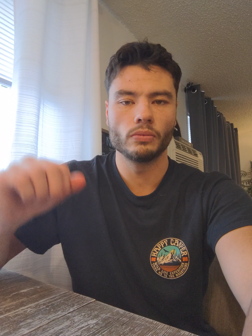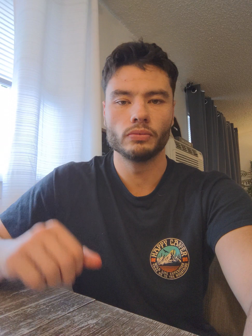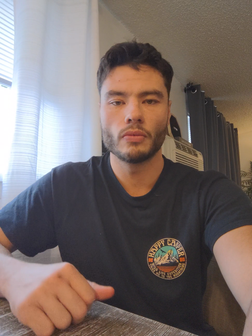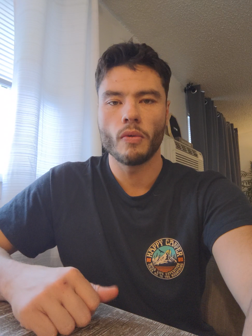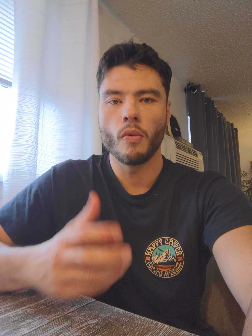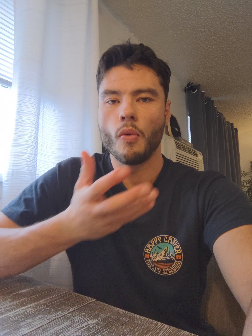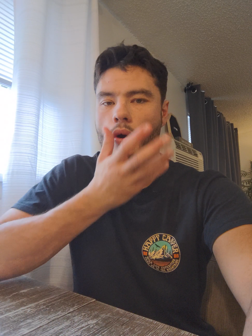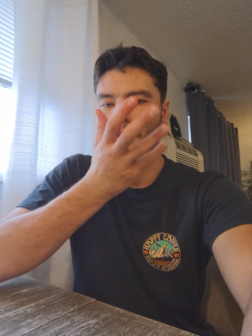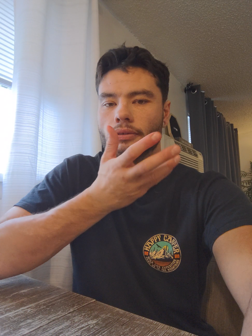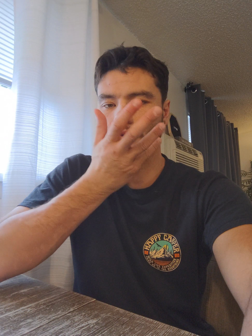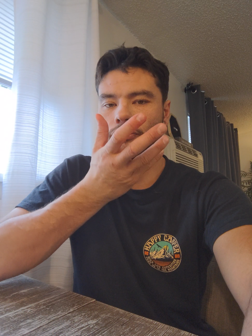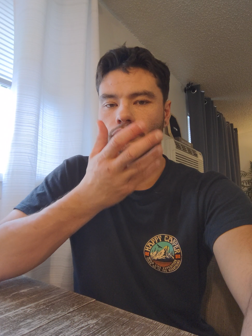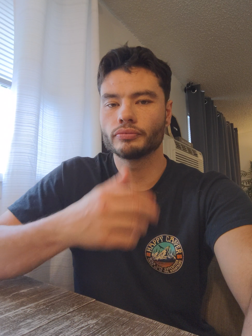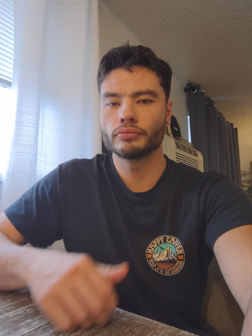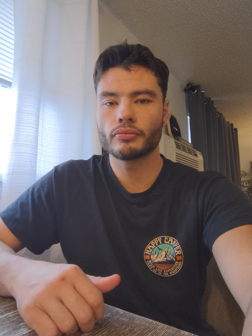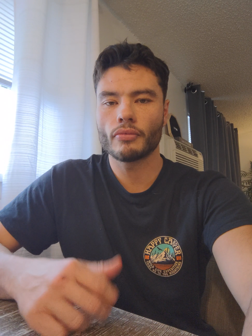grass